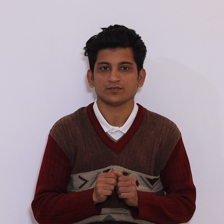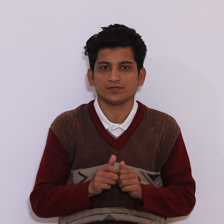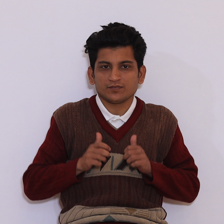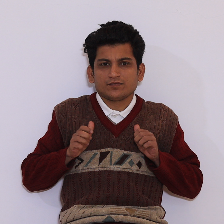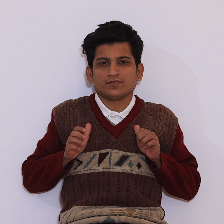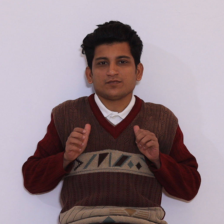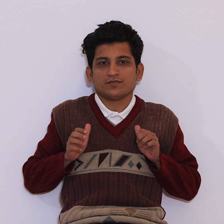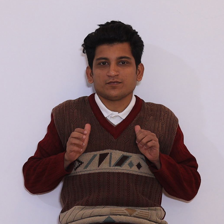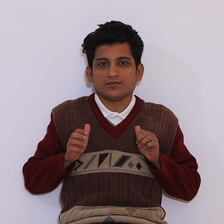scared